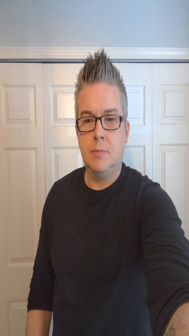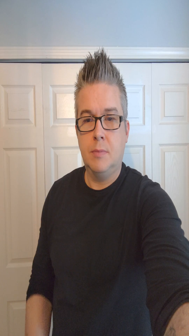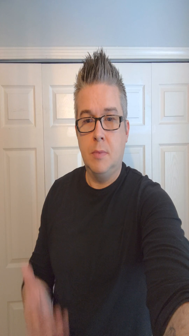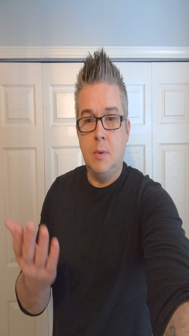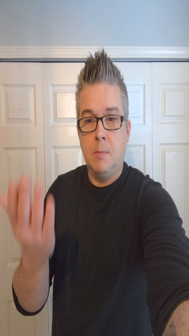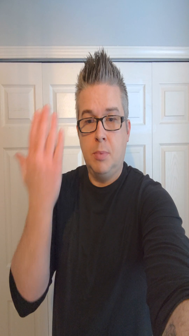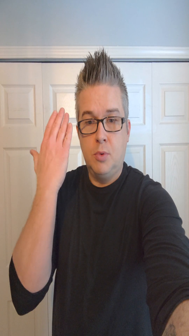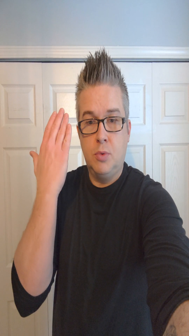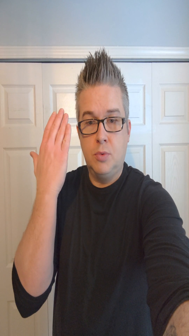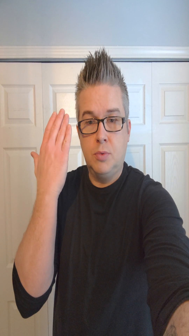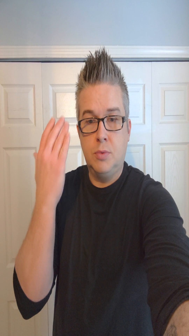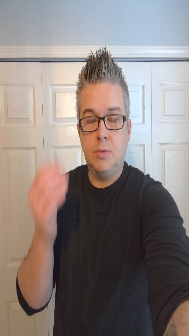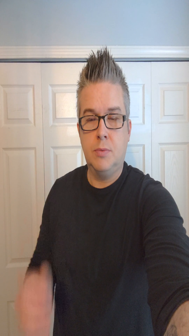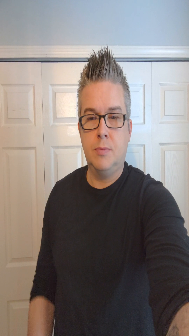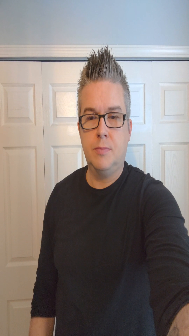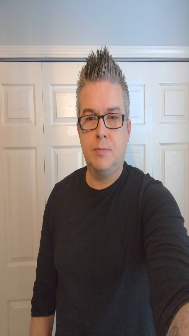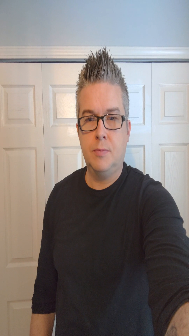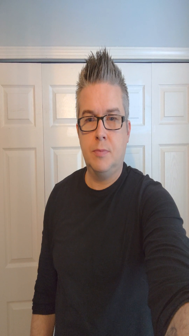morning